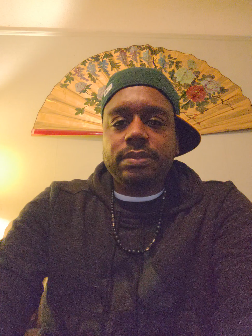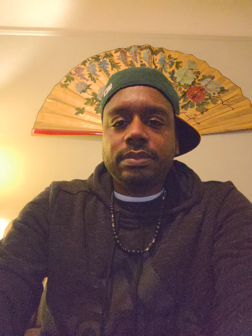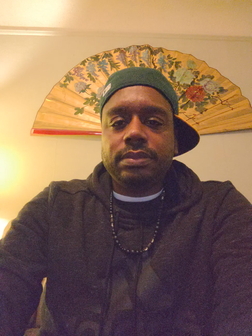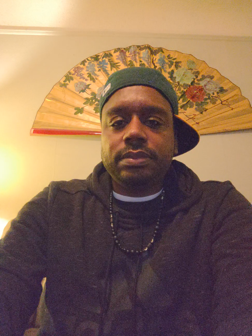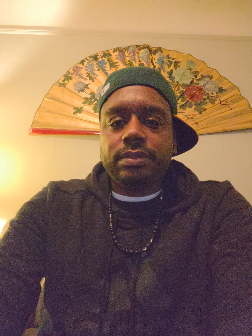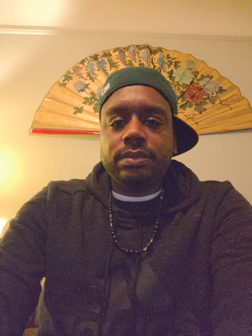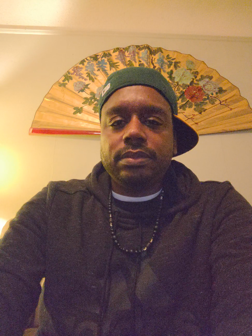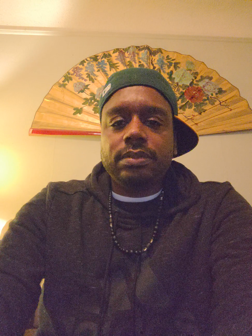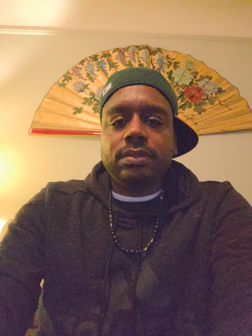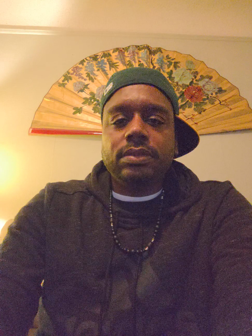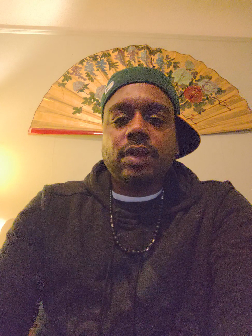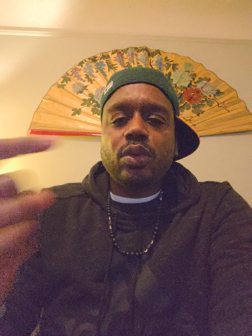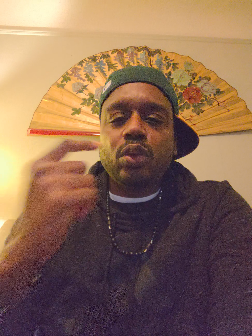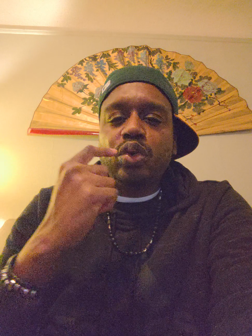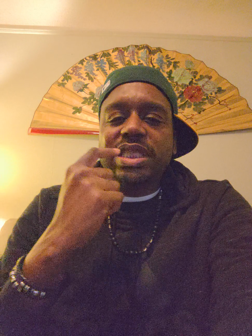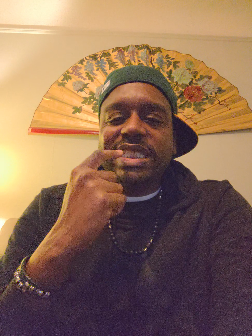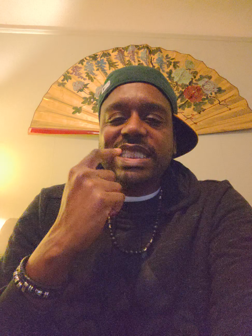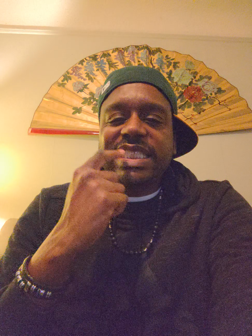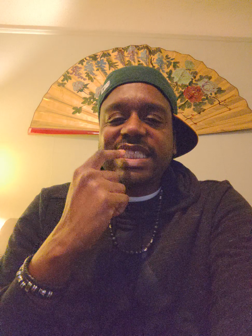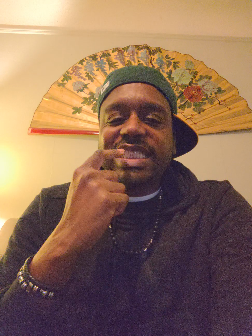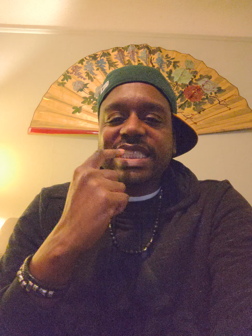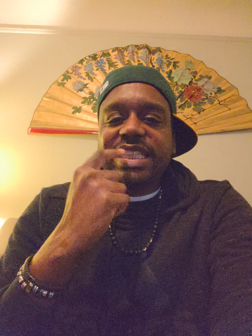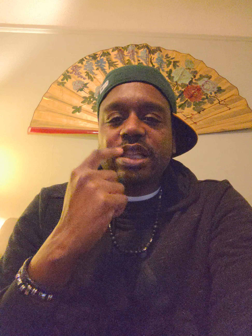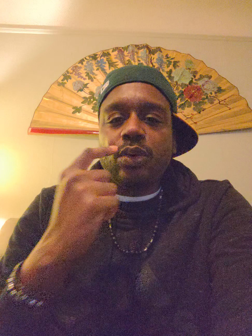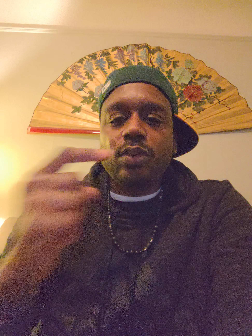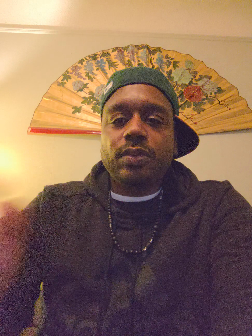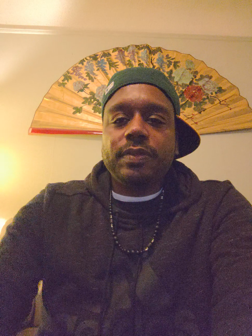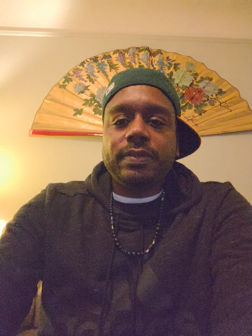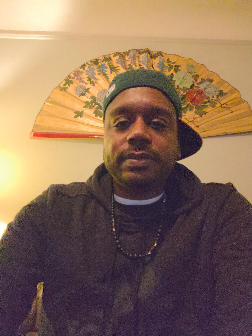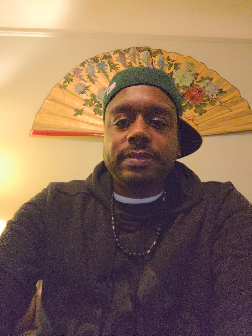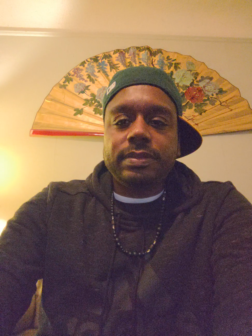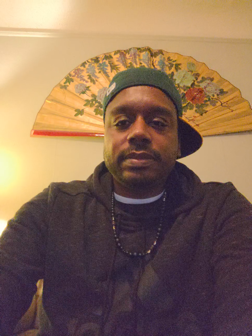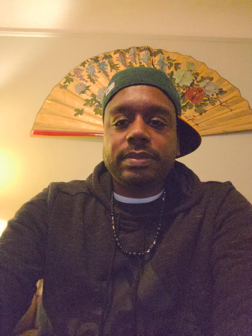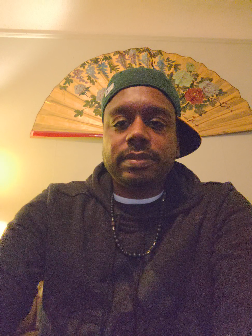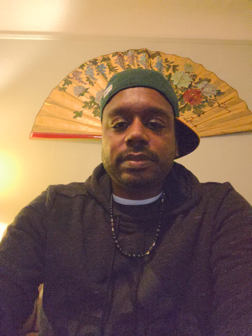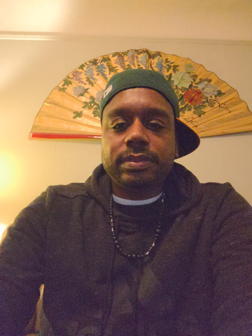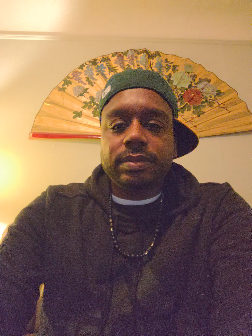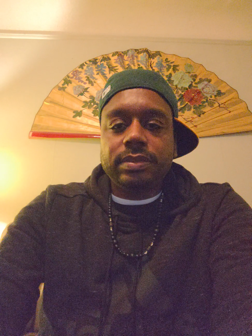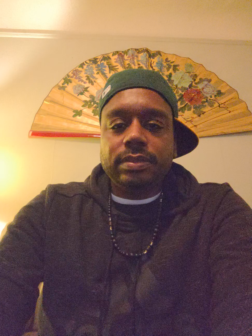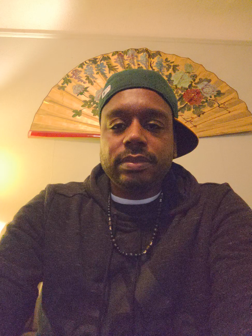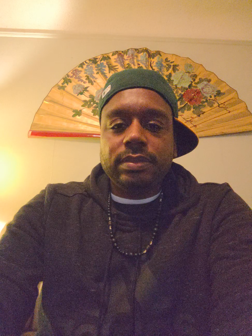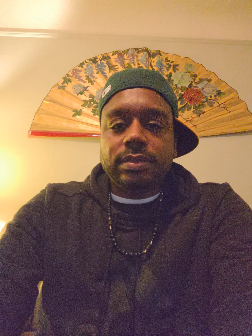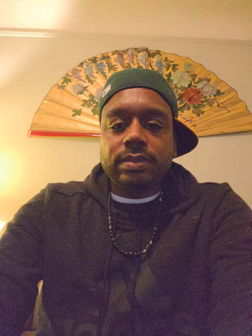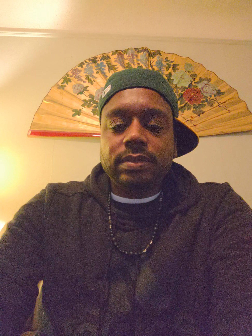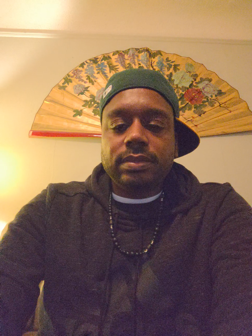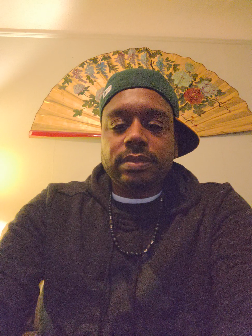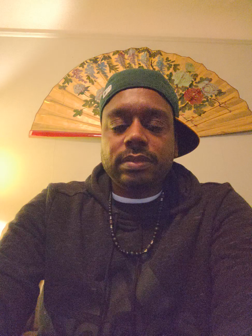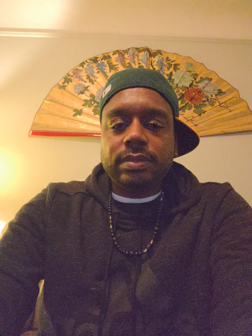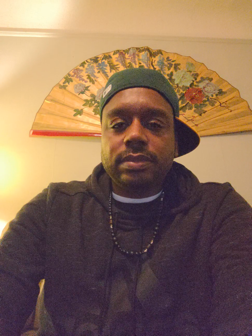tooth